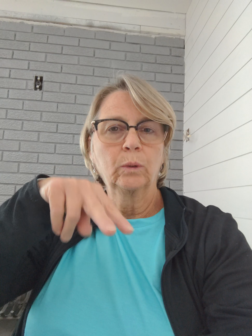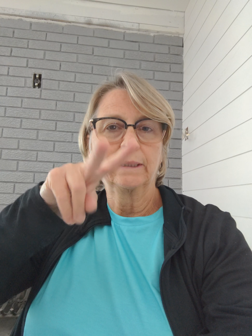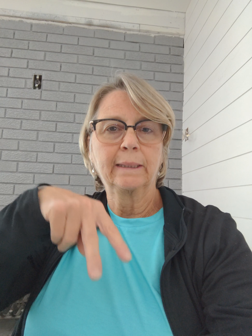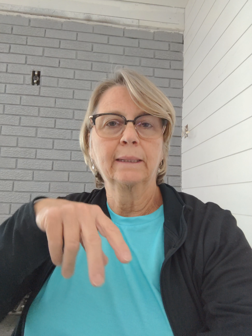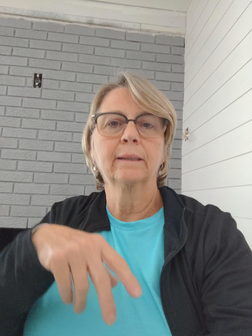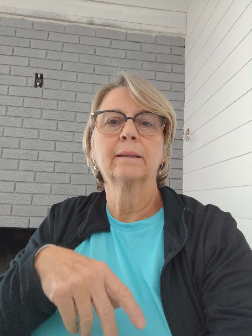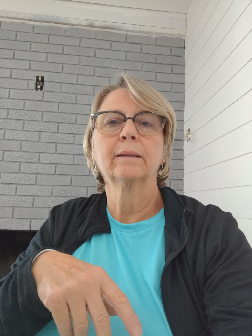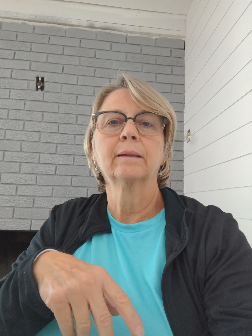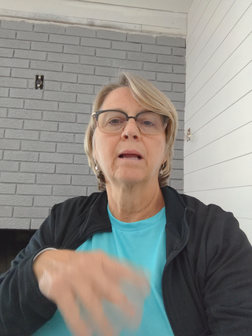read